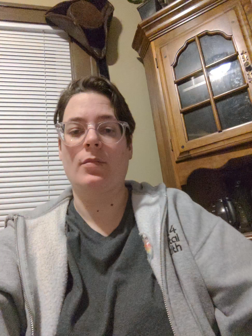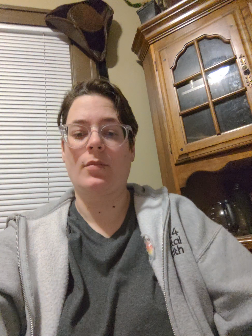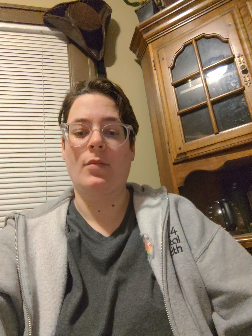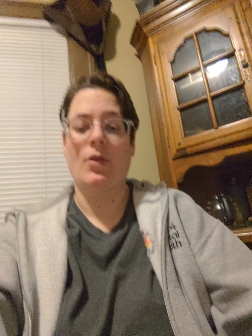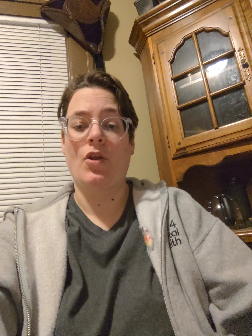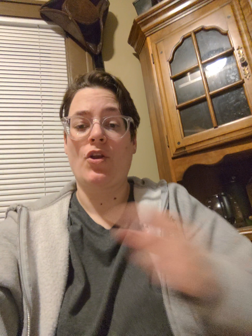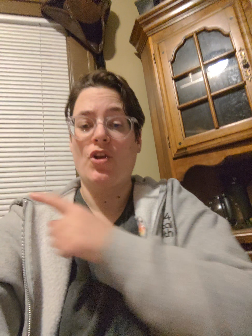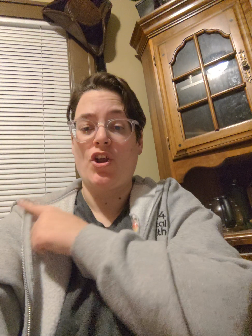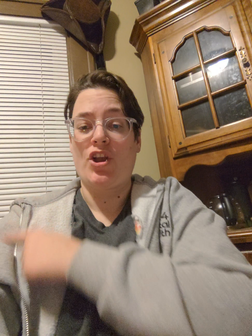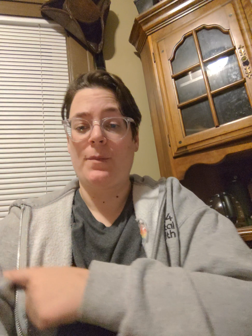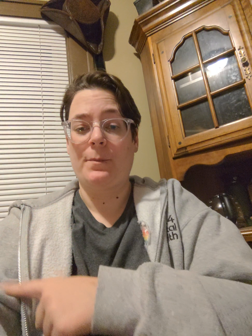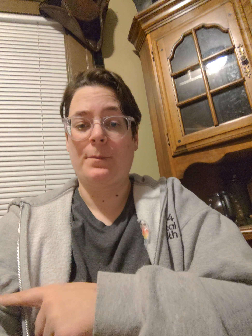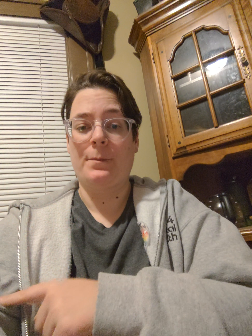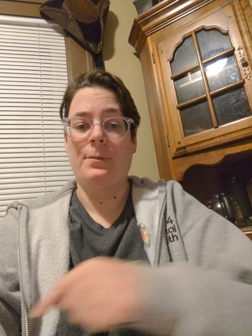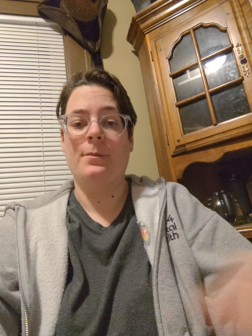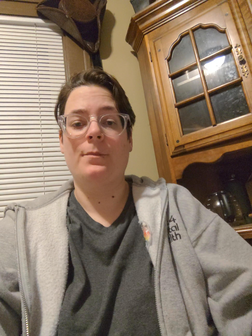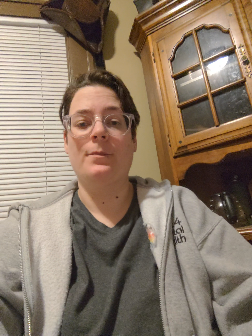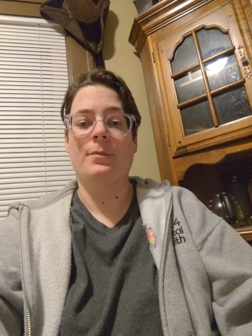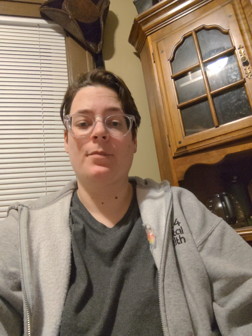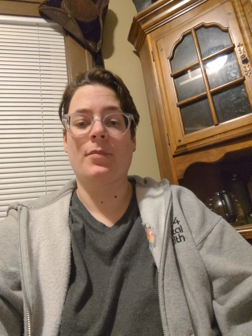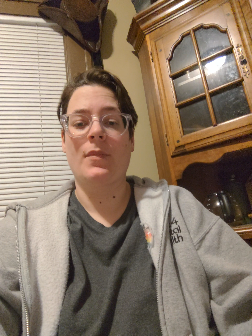arm